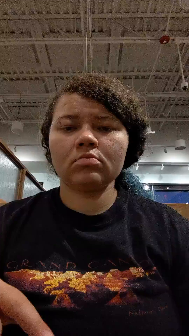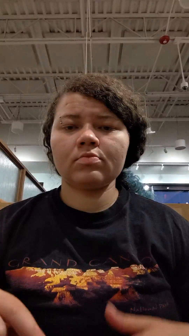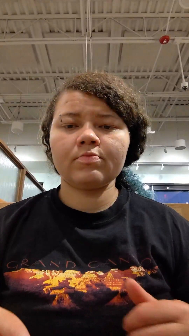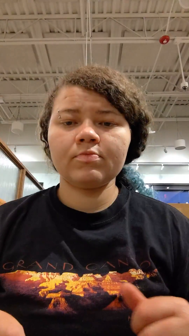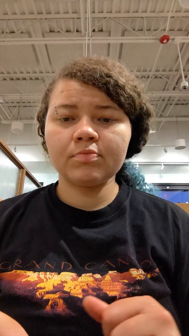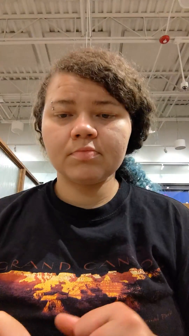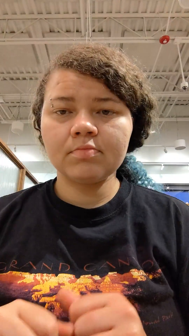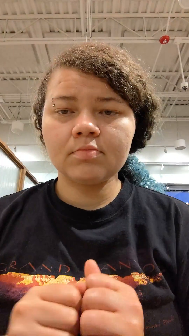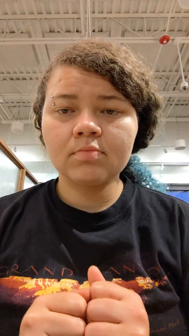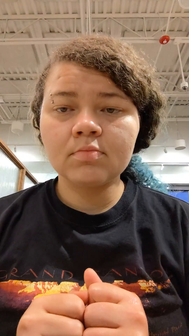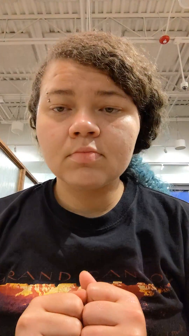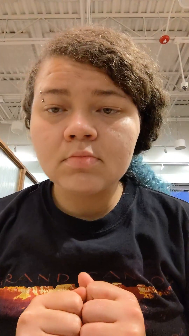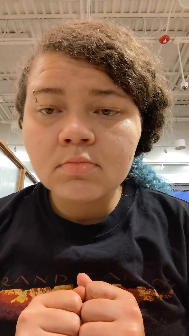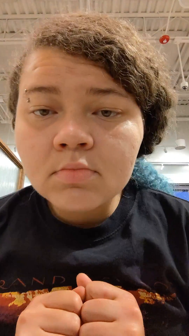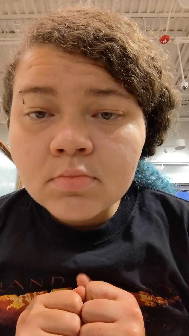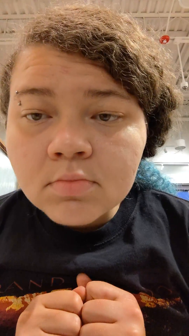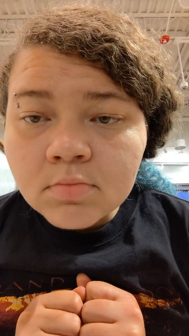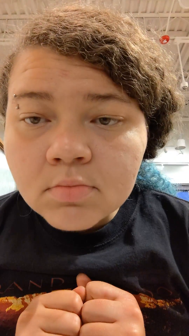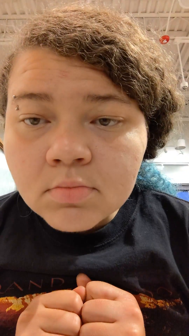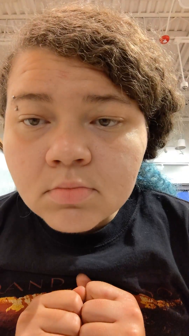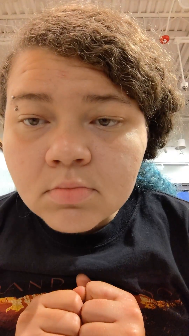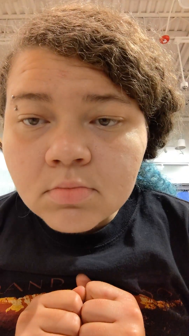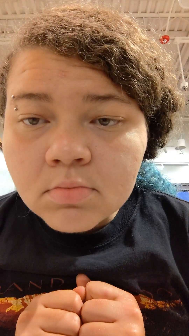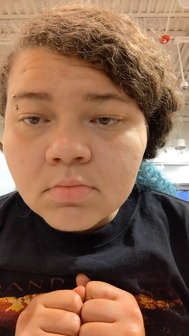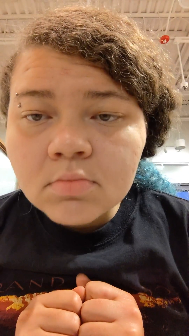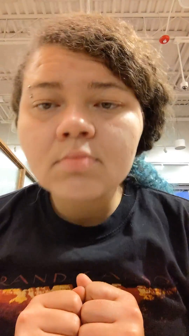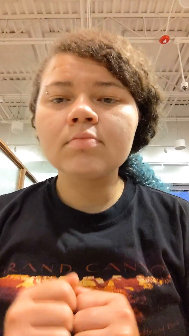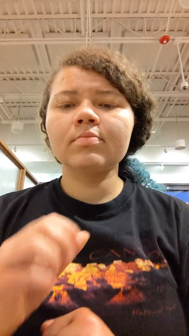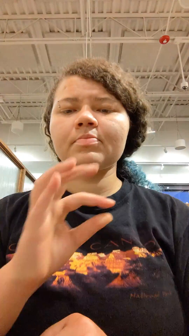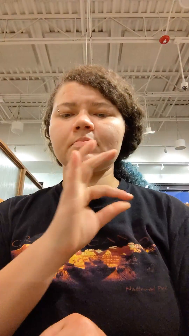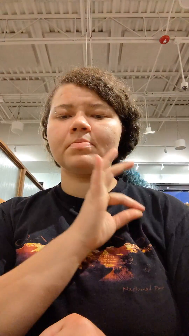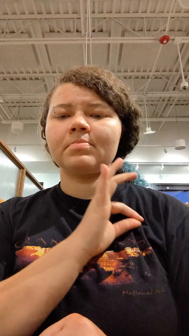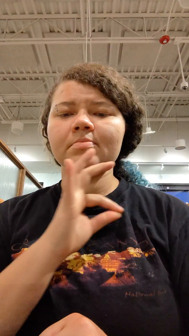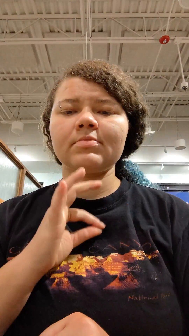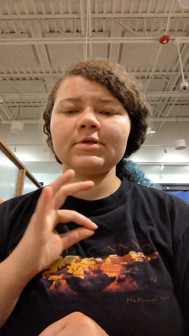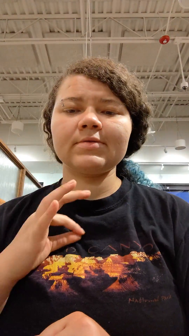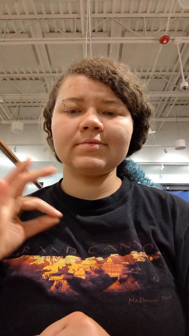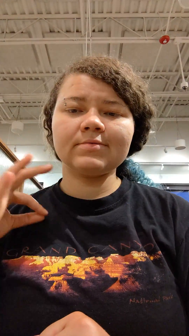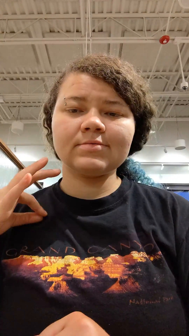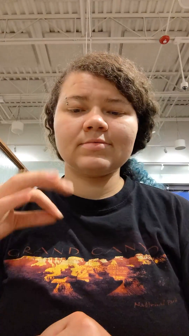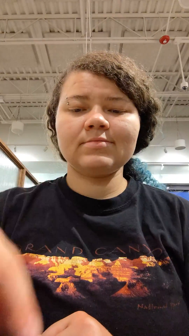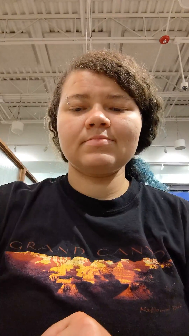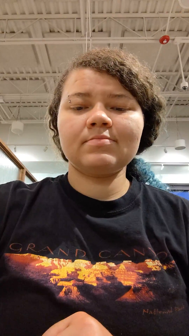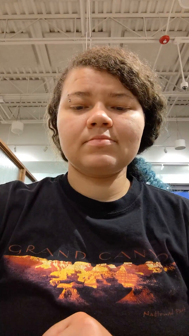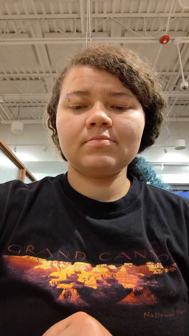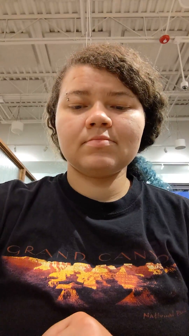beads